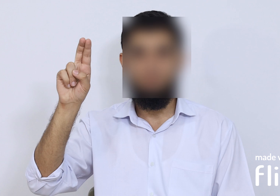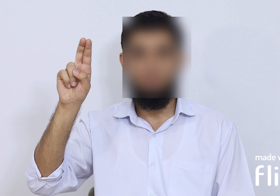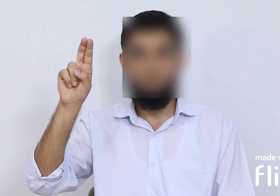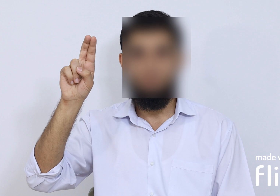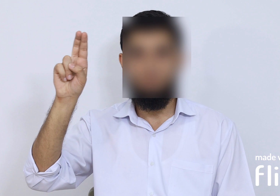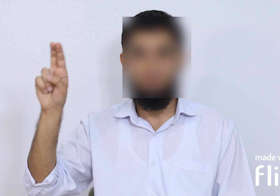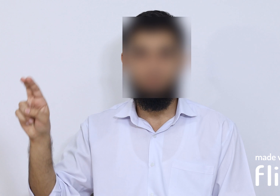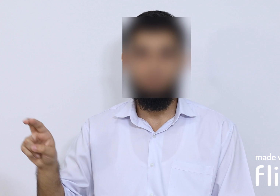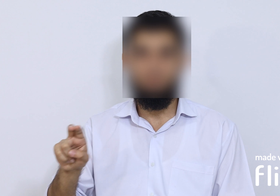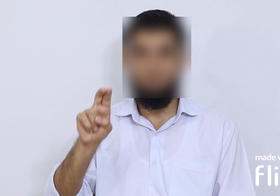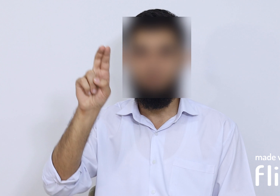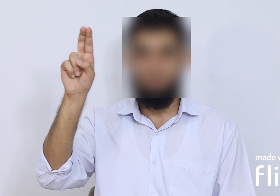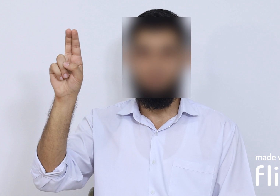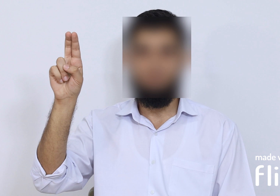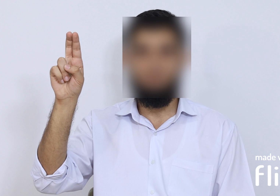ہ